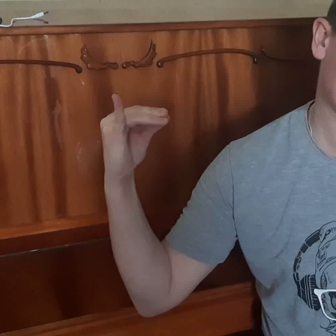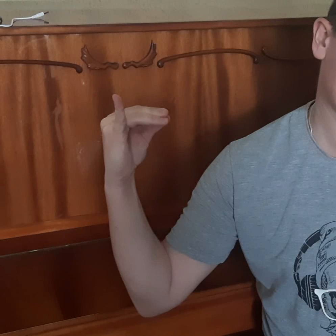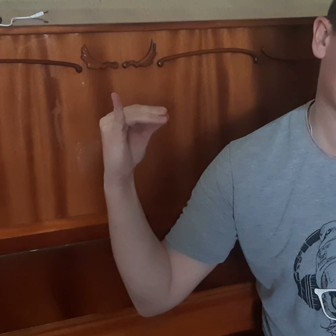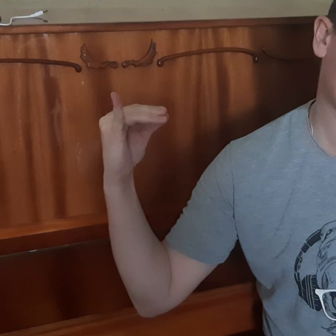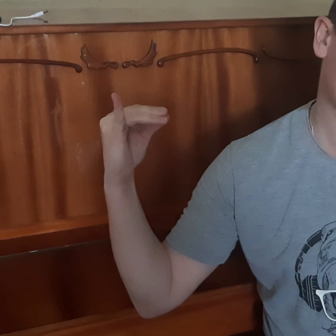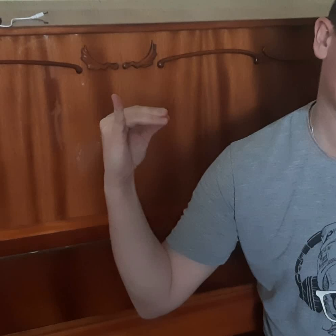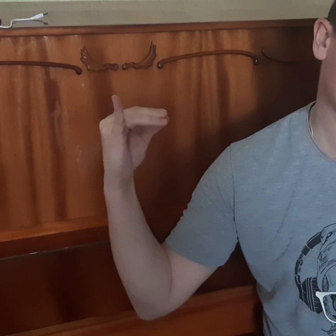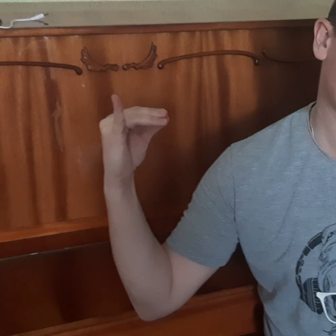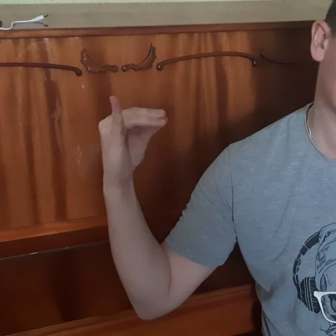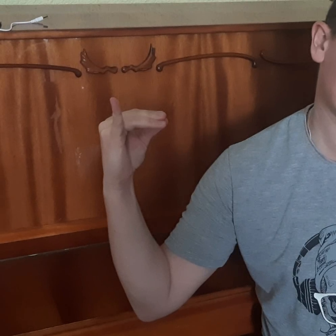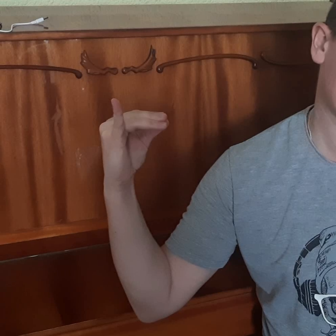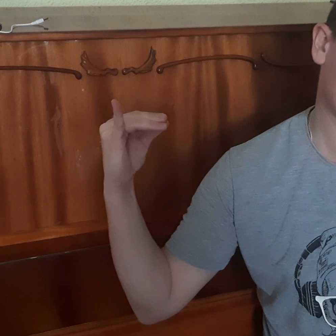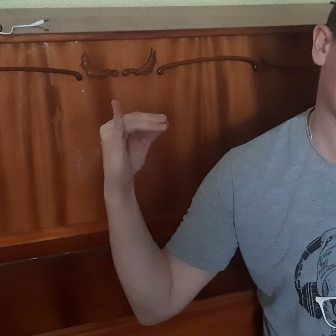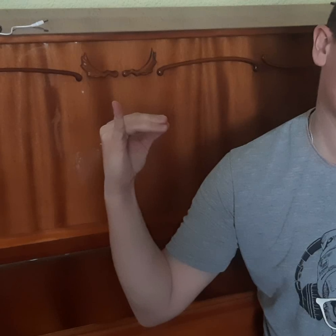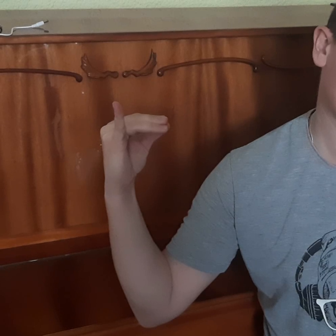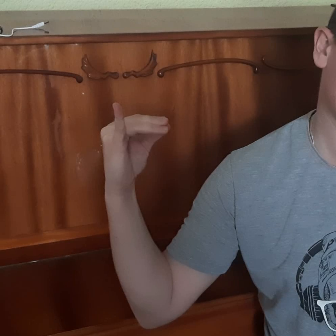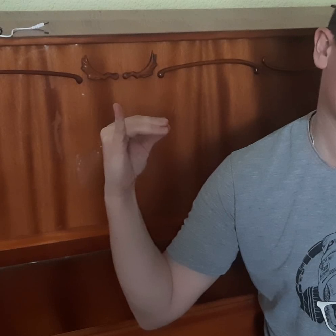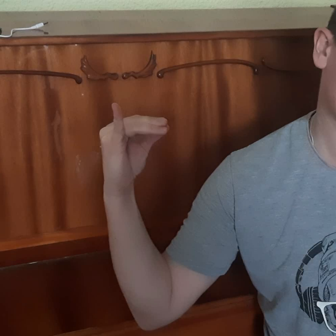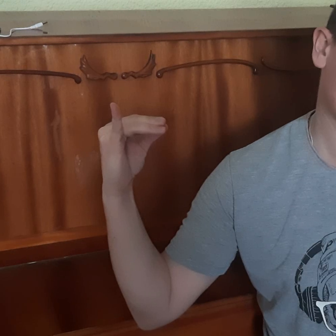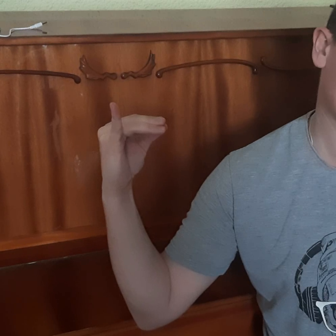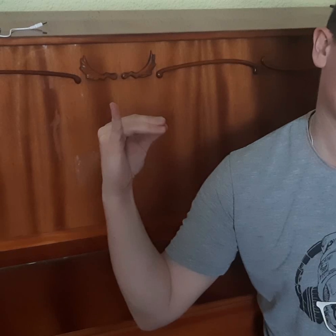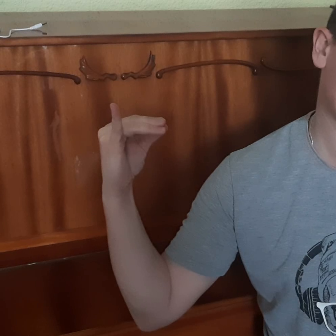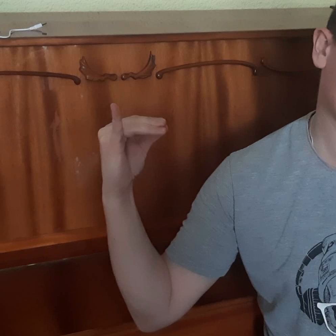Ю